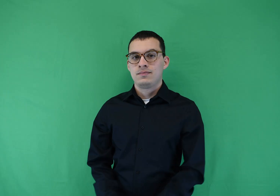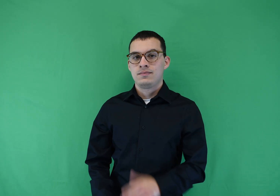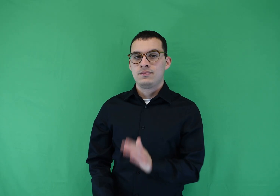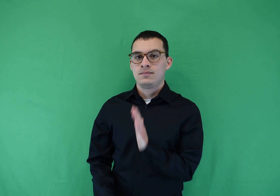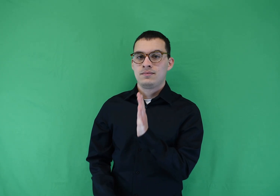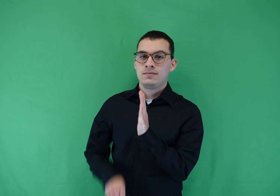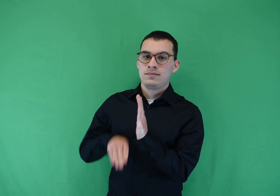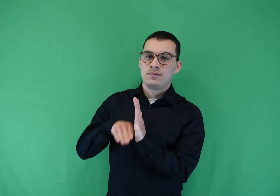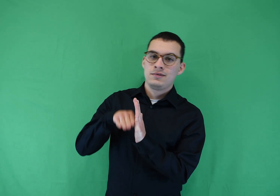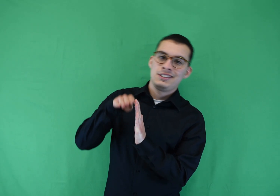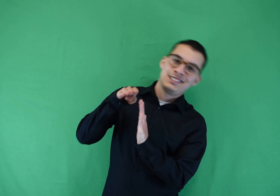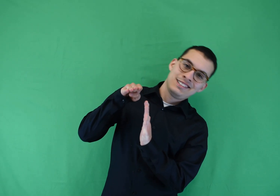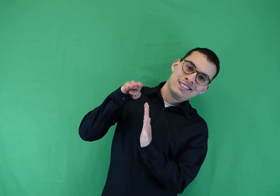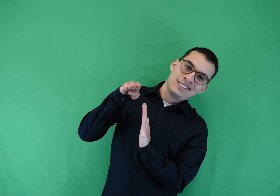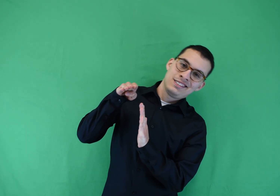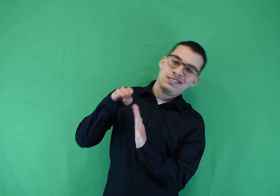elevado